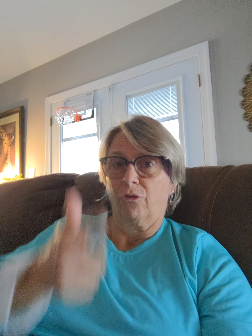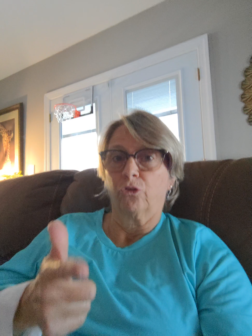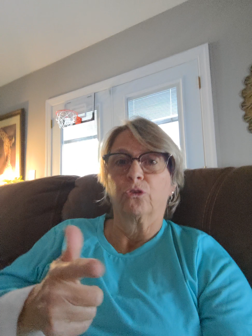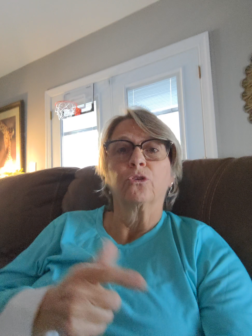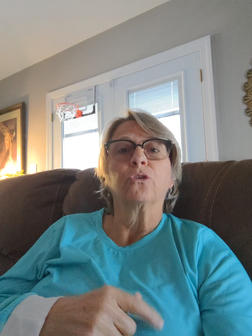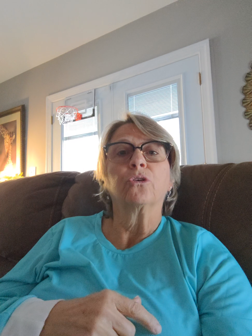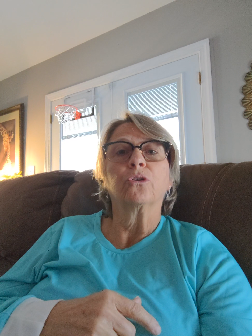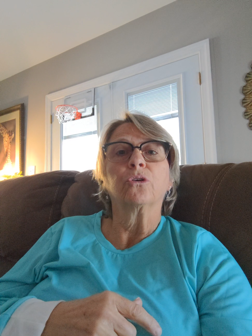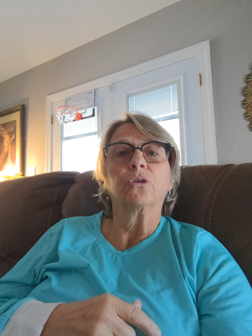brother